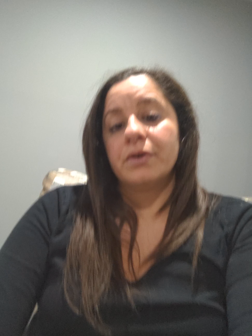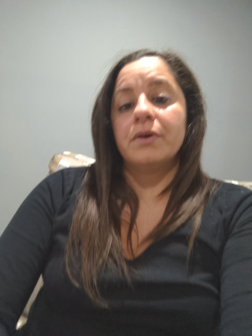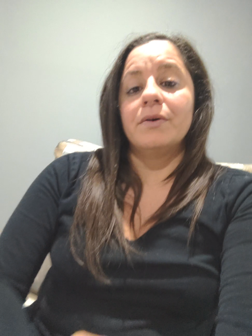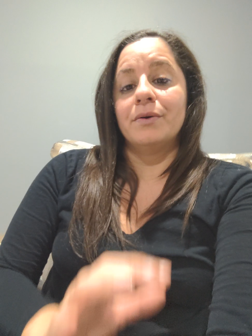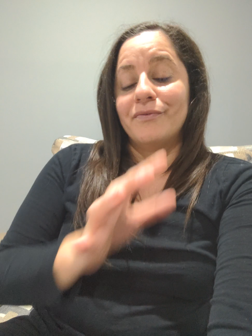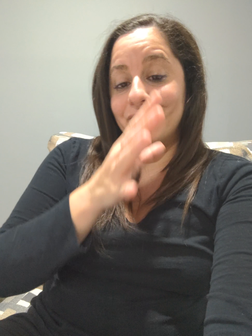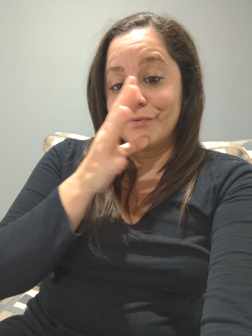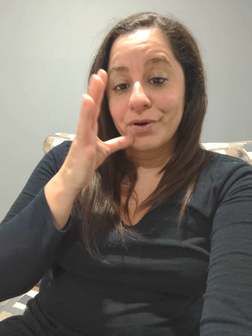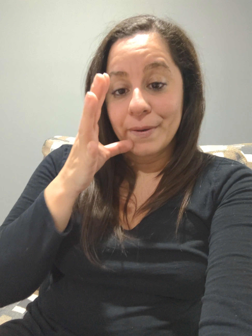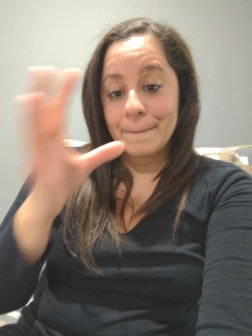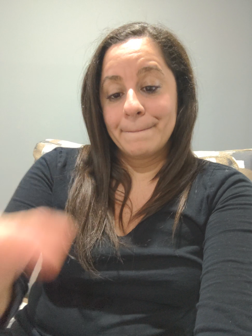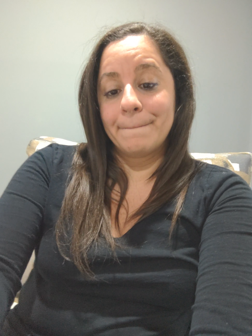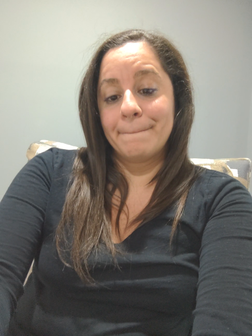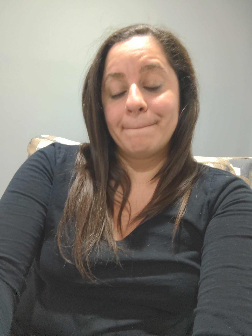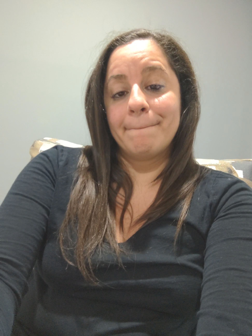farm